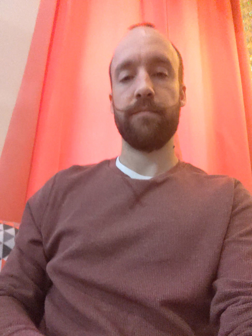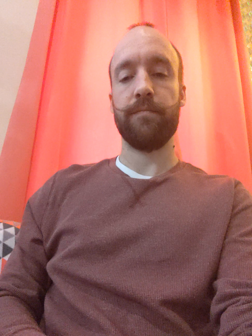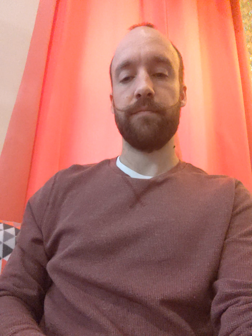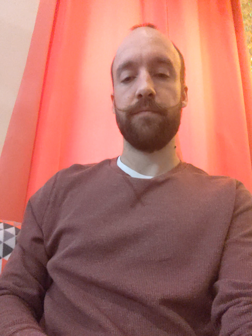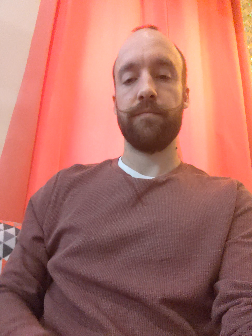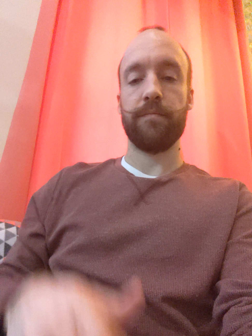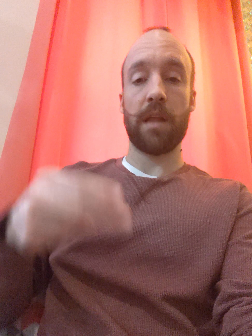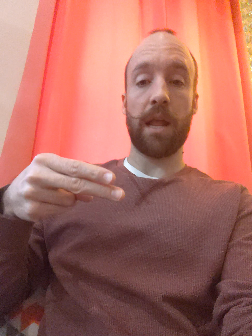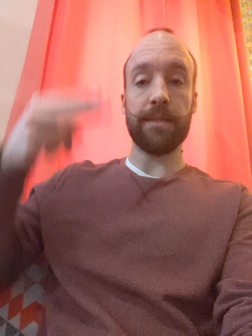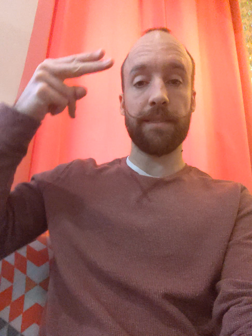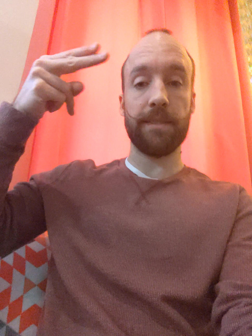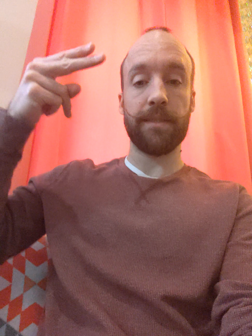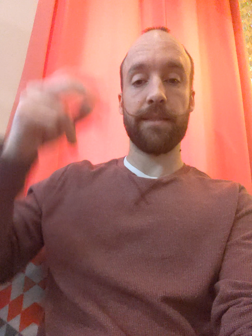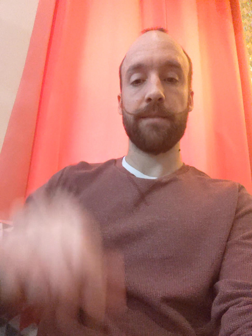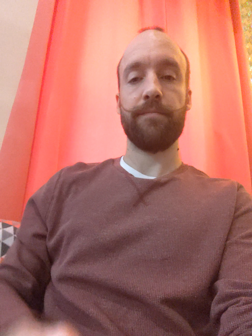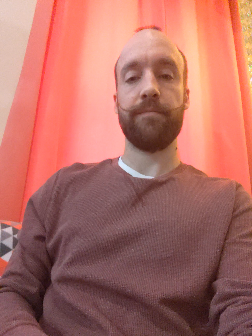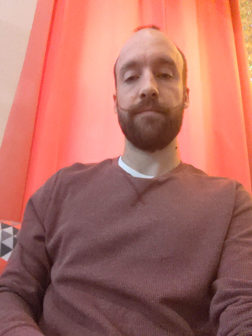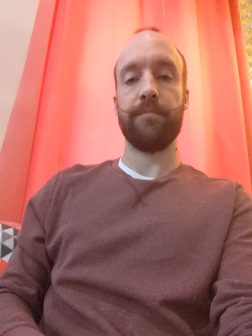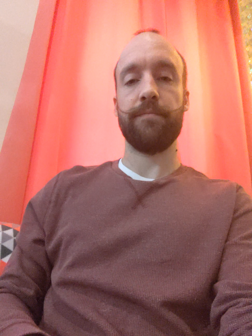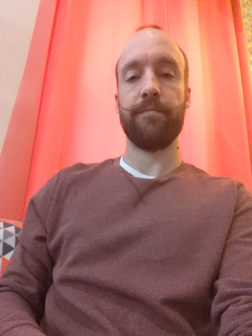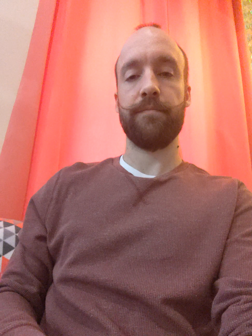high